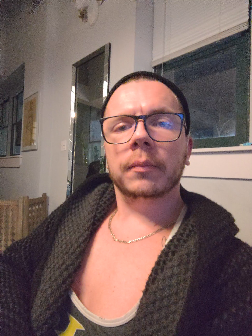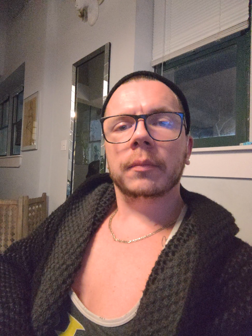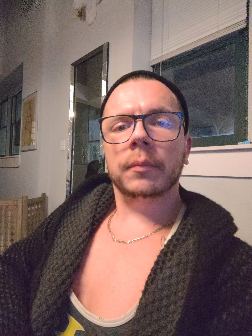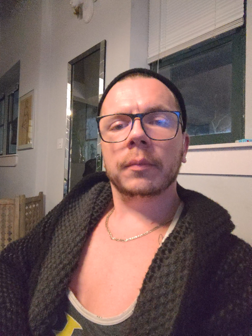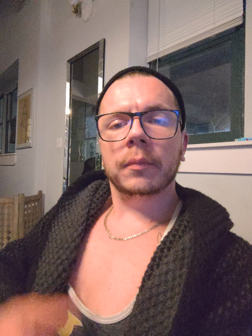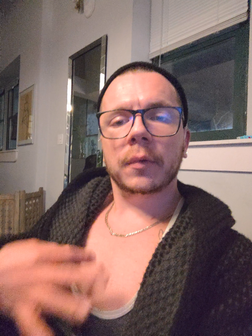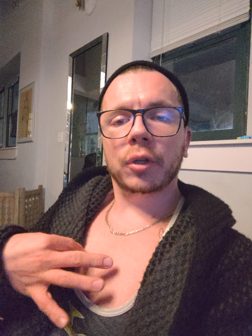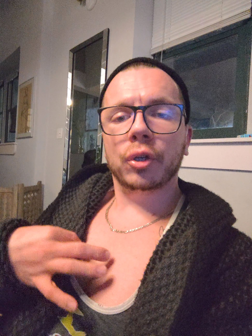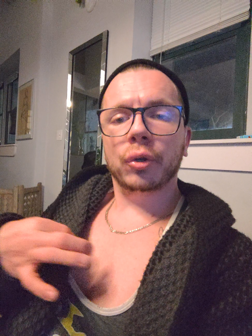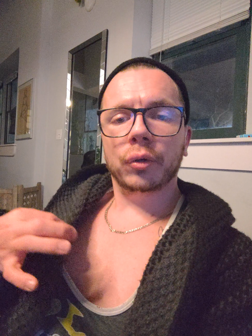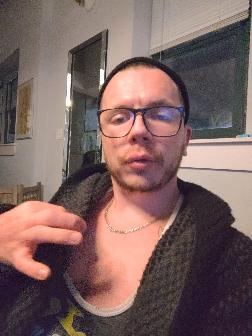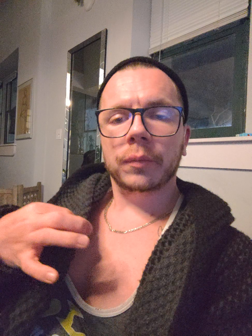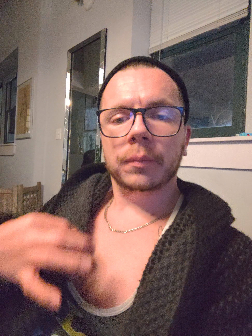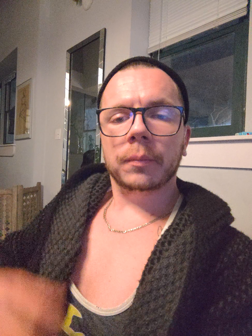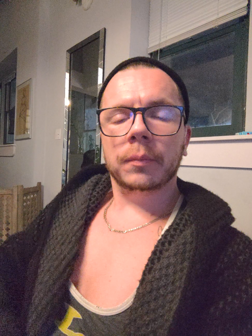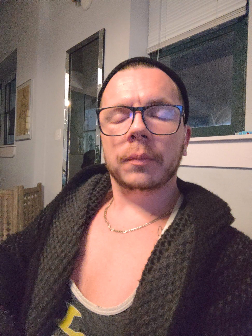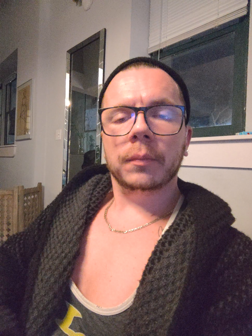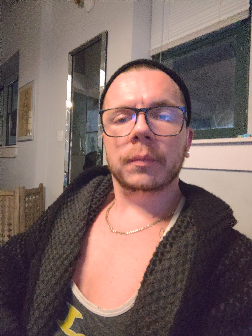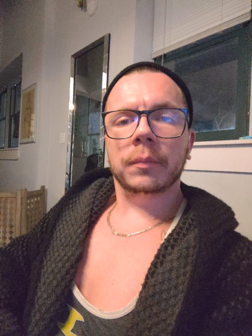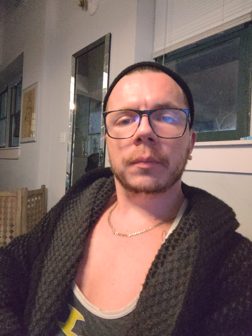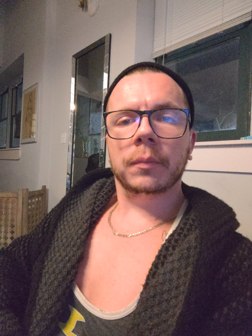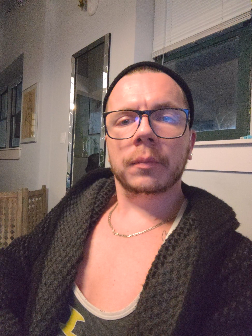shirt